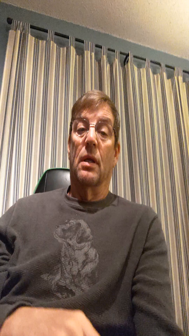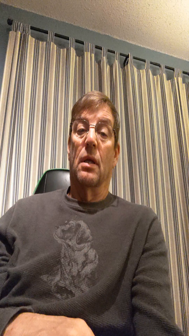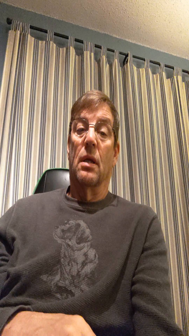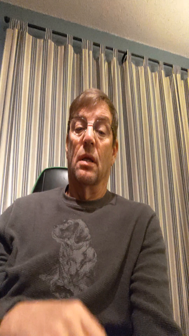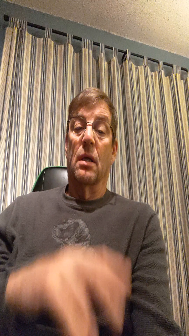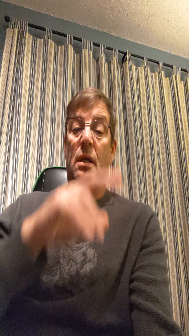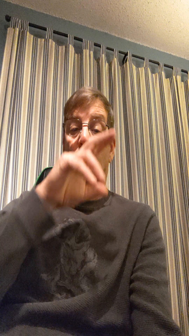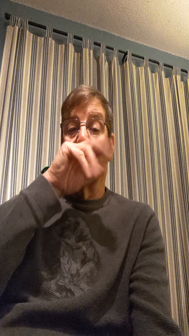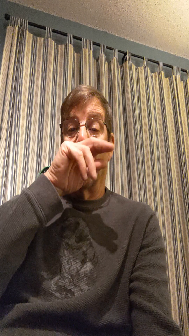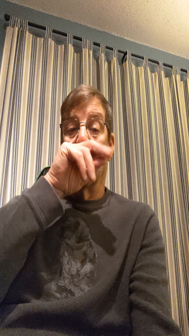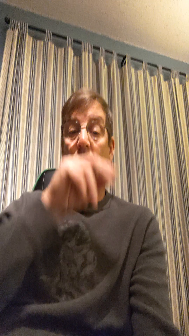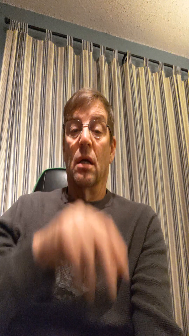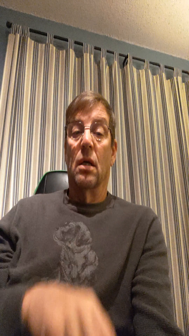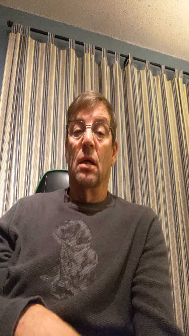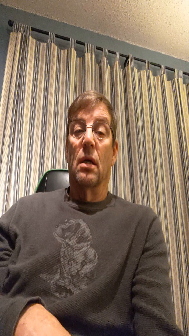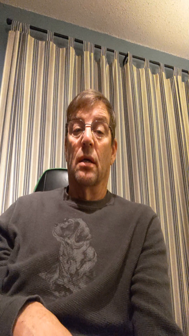duck